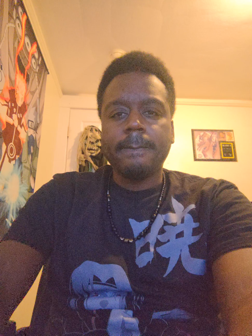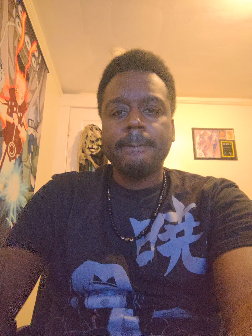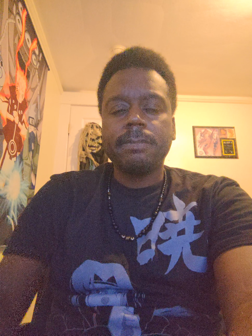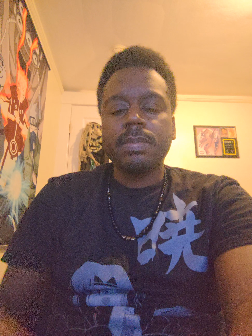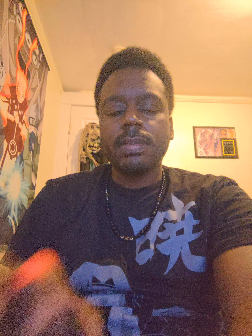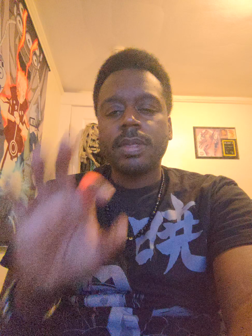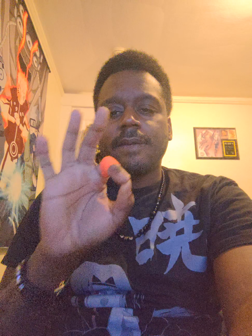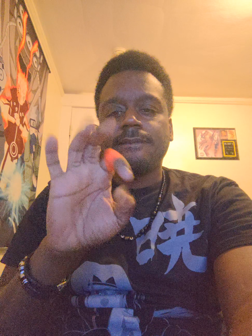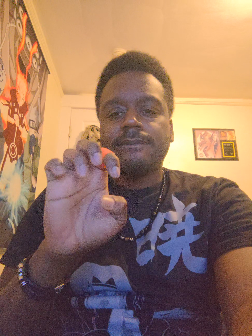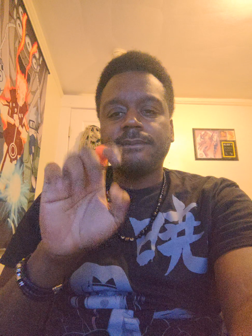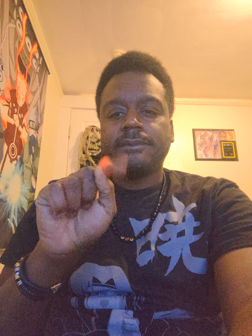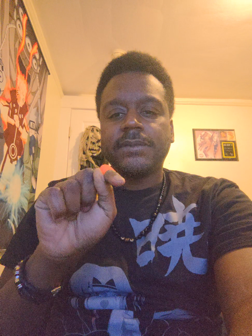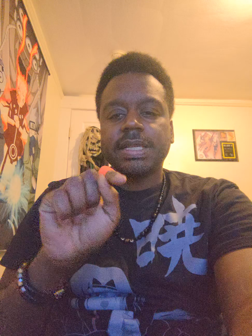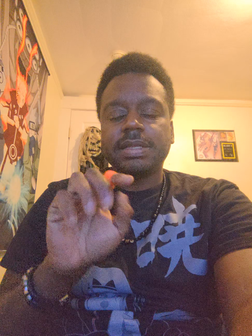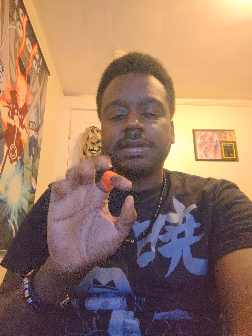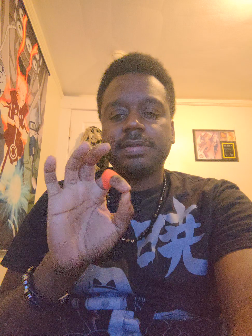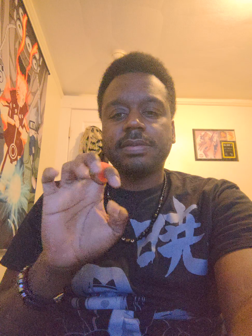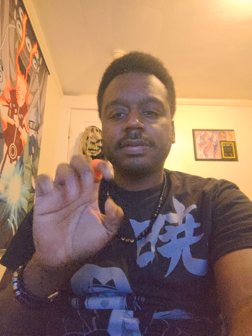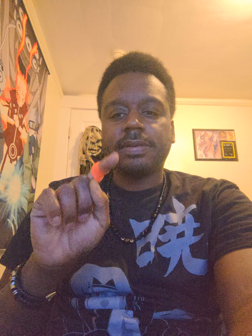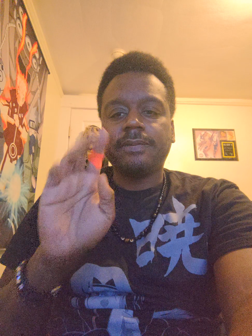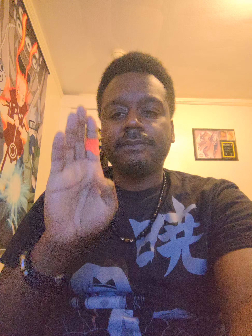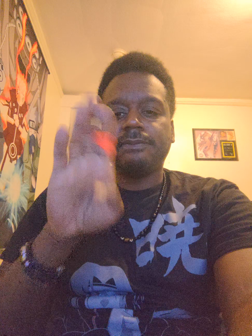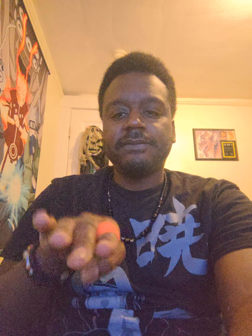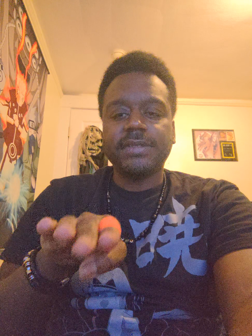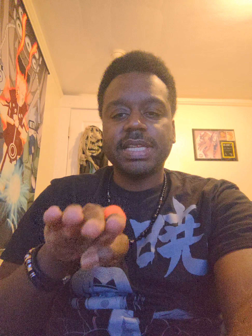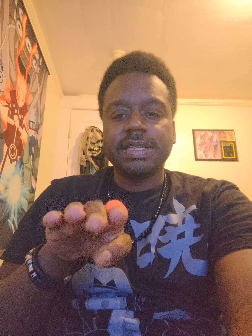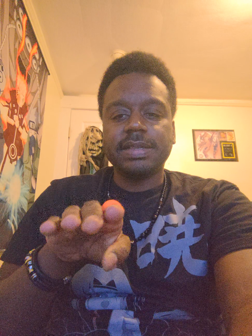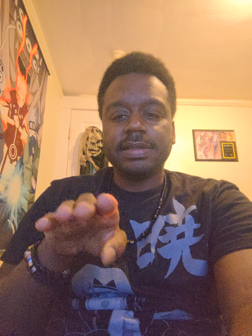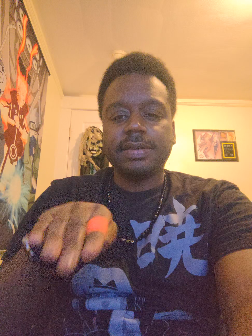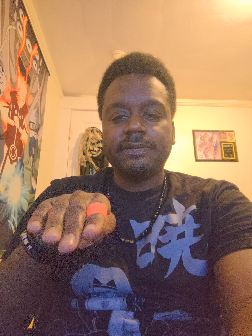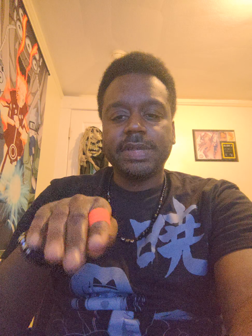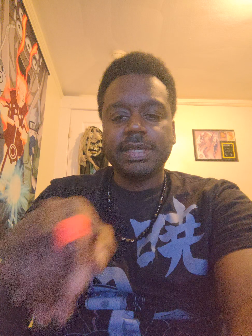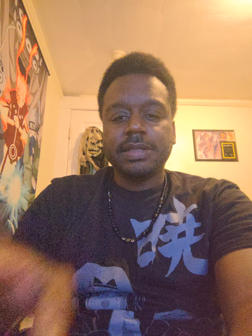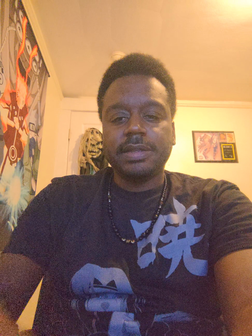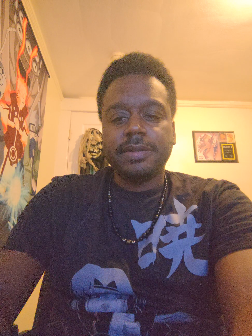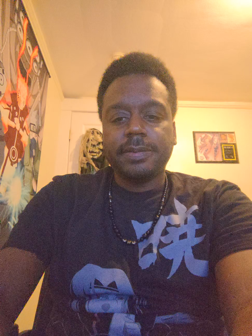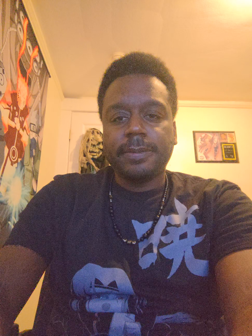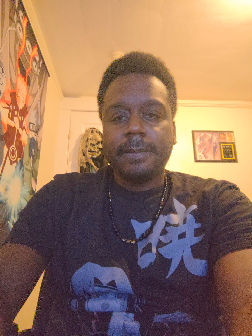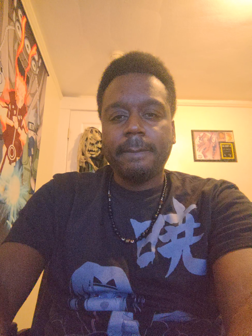feet